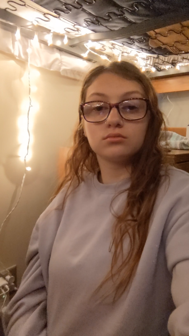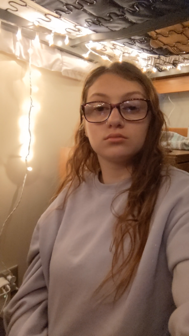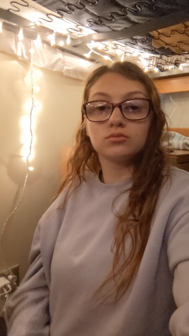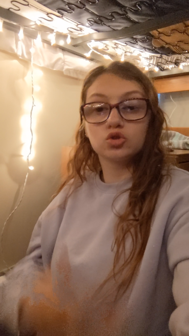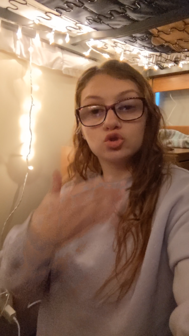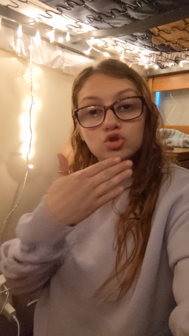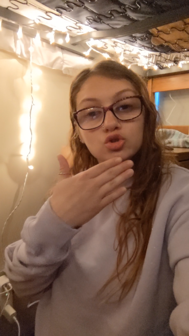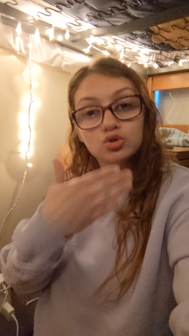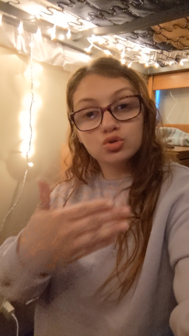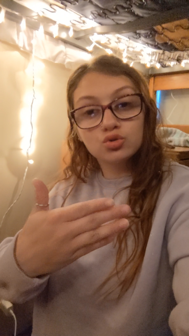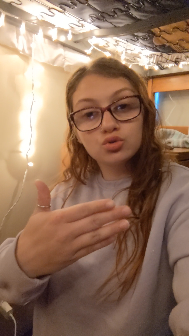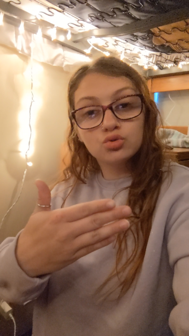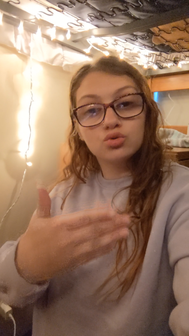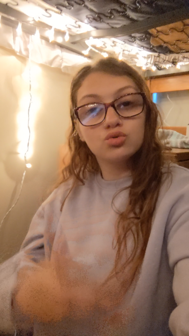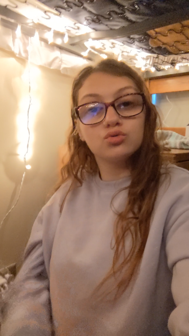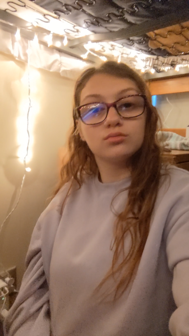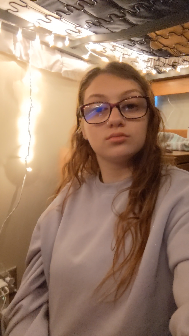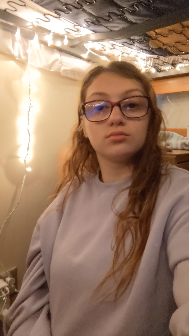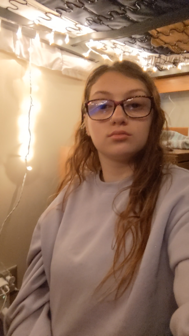good